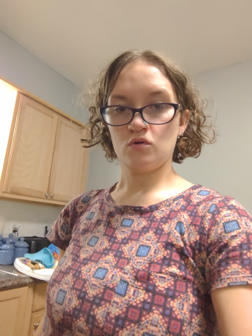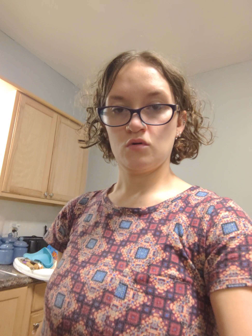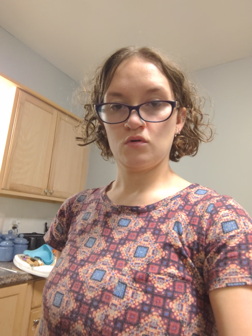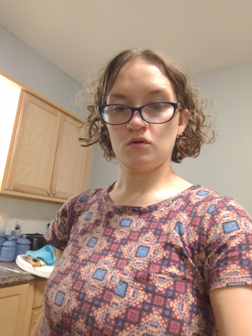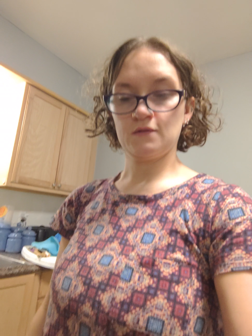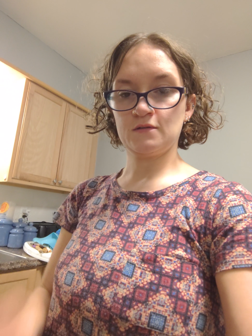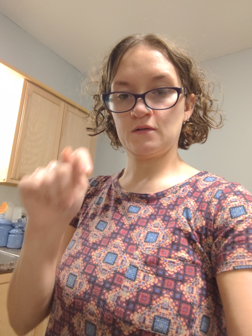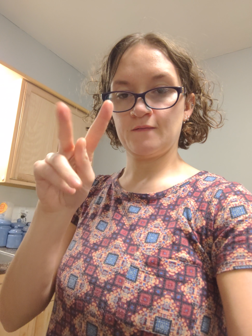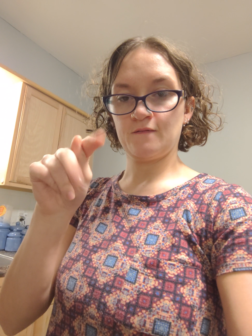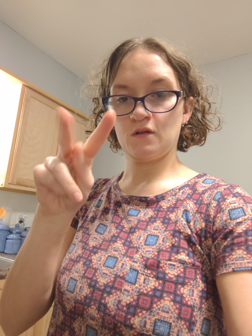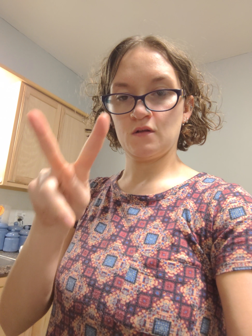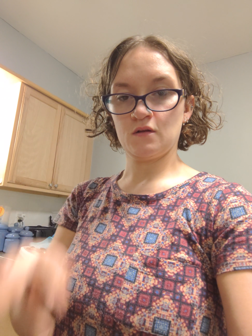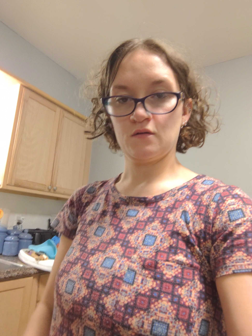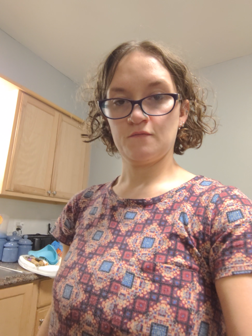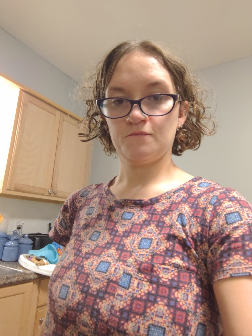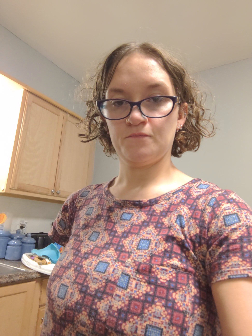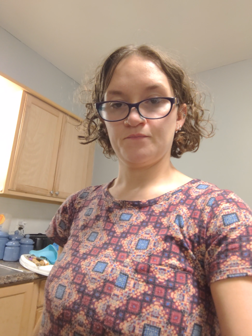TV